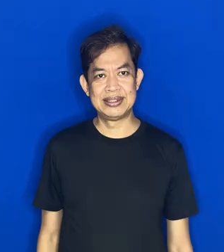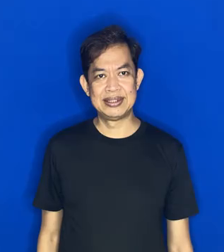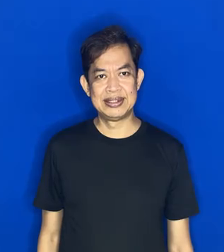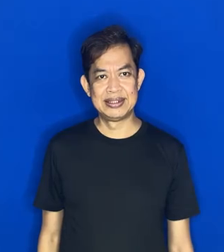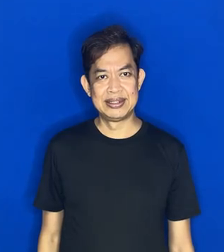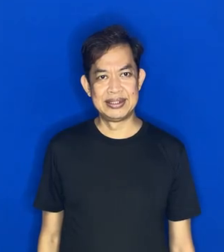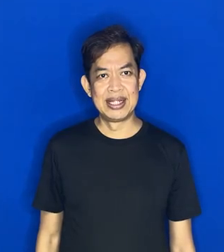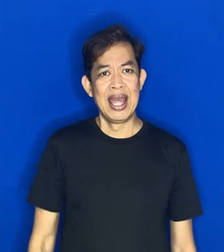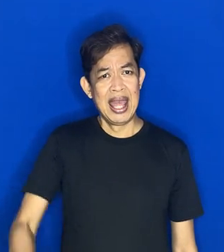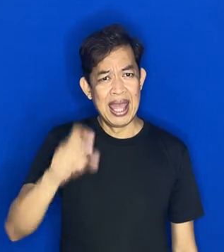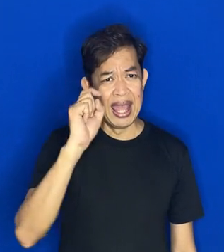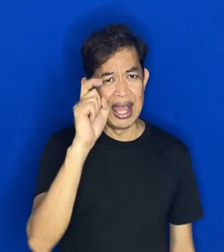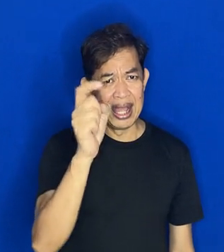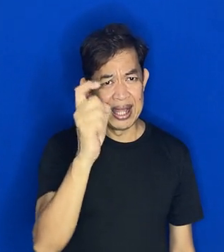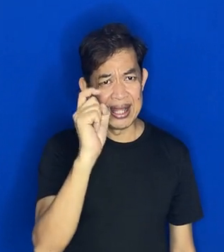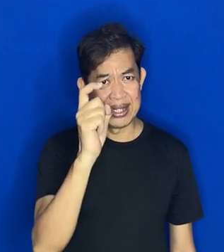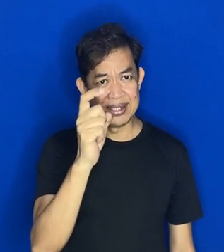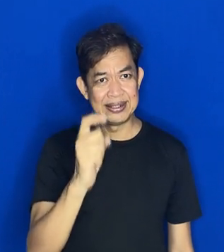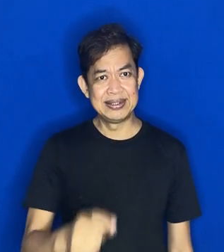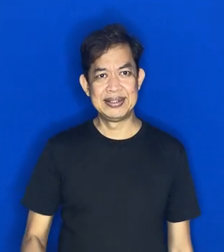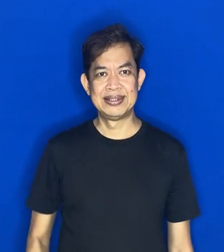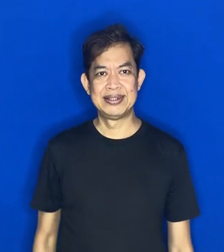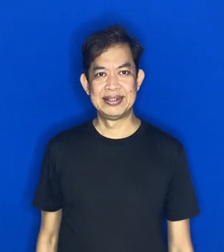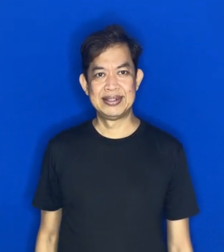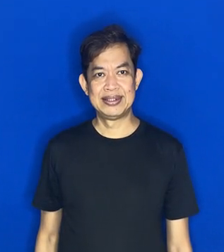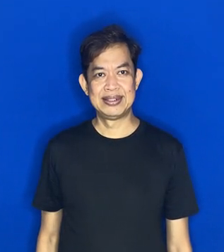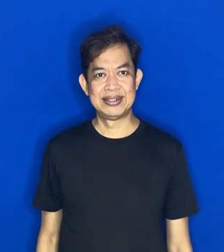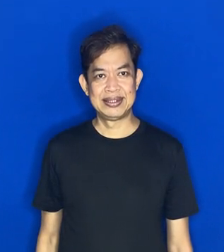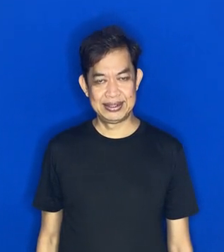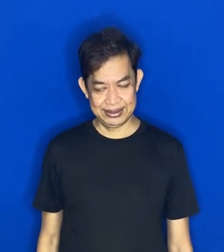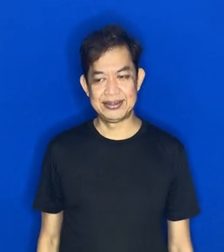fast